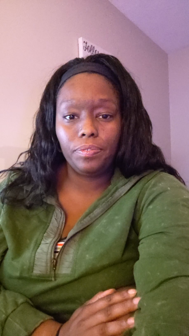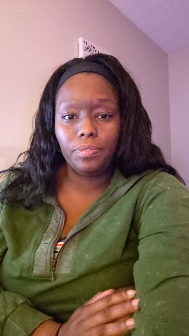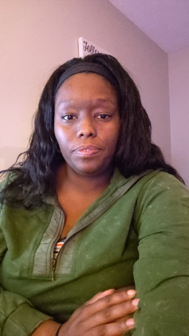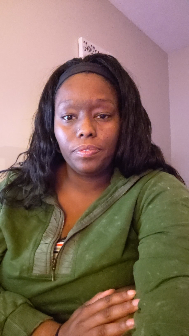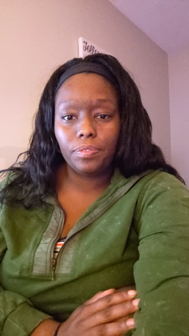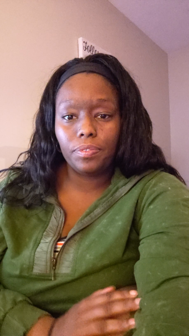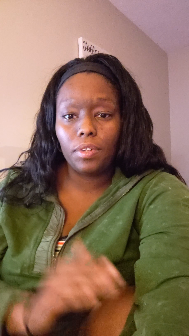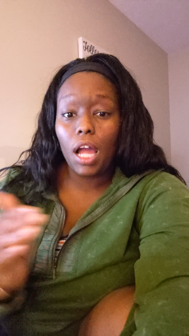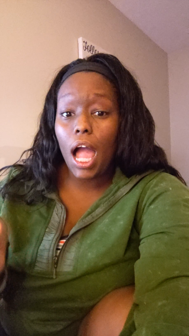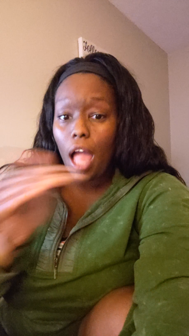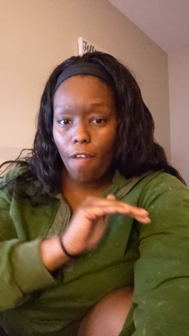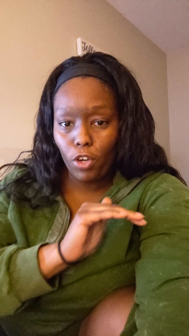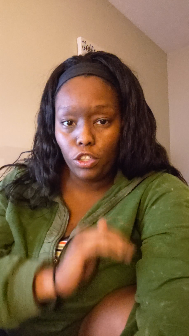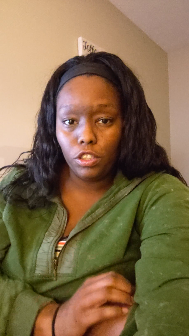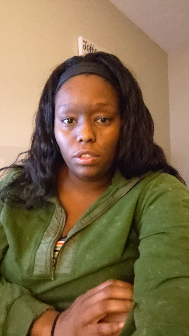cover